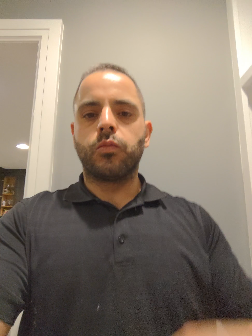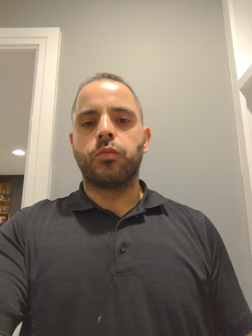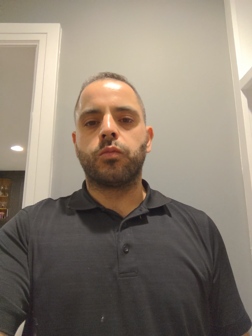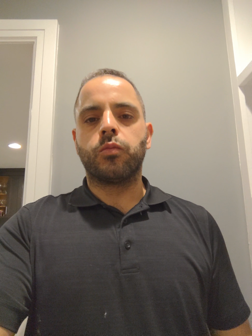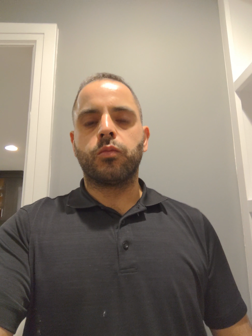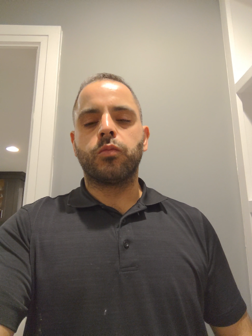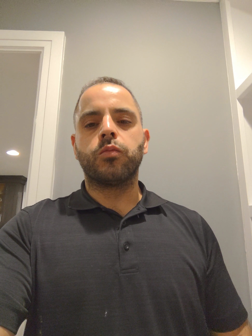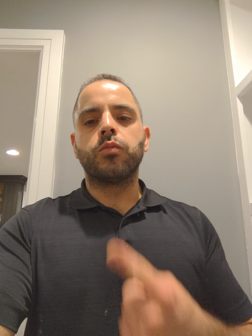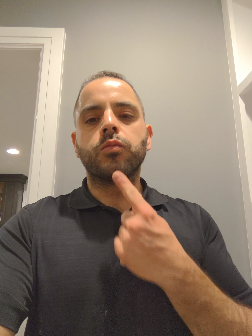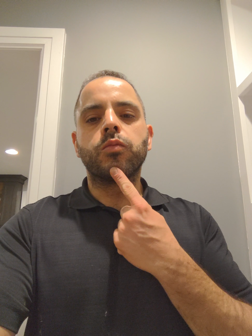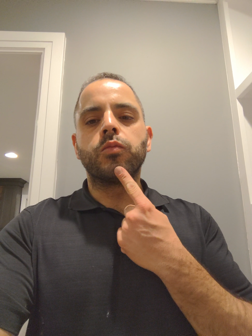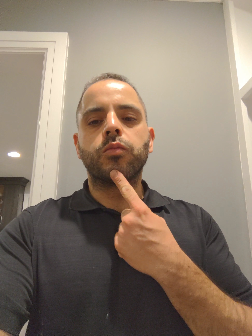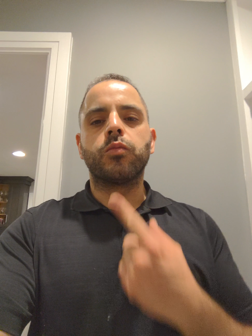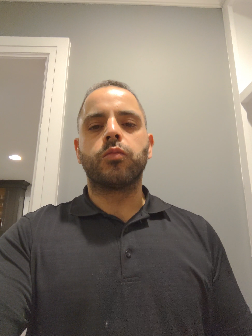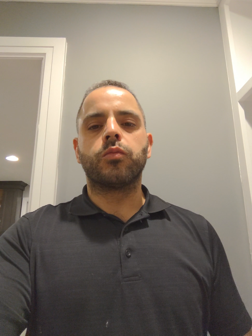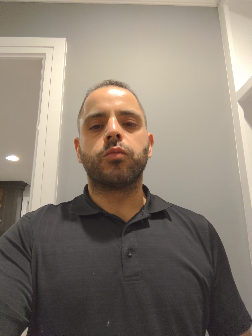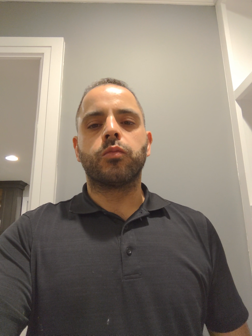chin